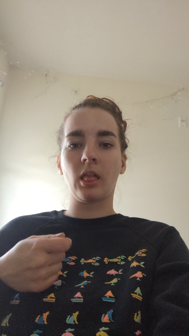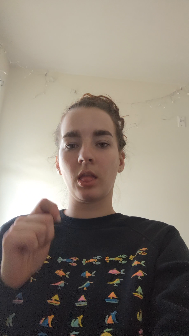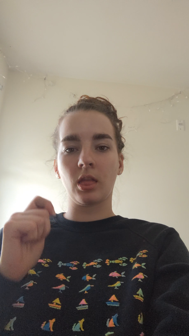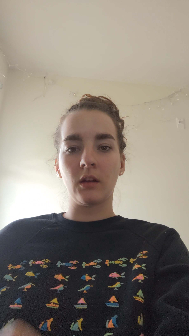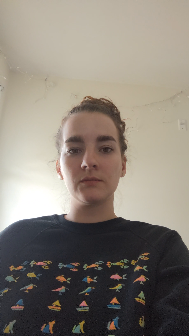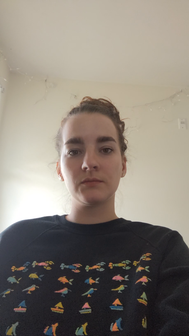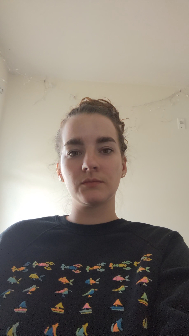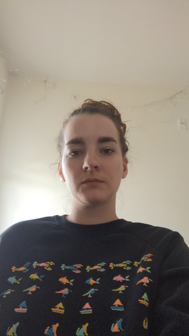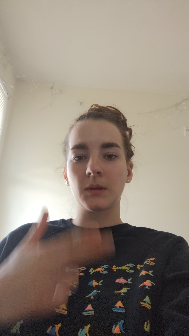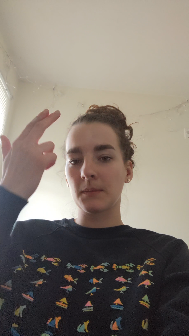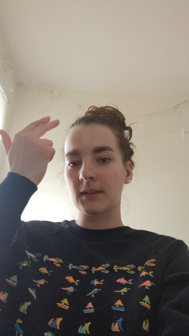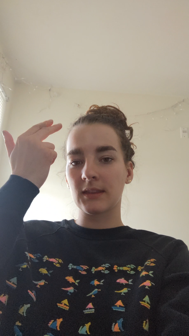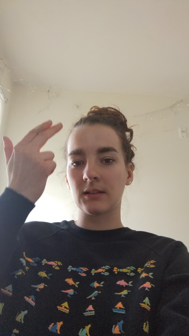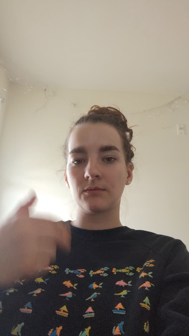bunny